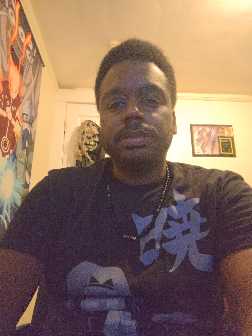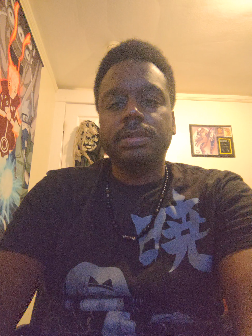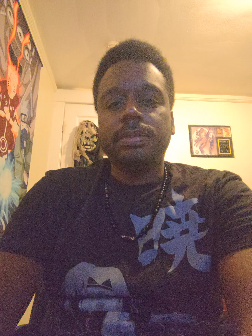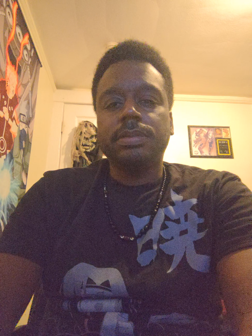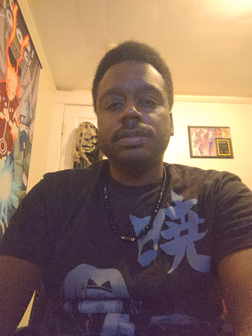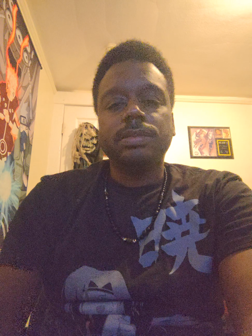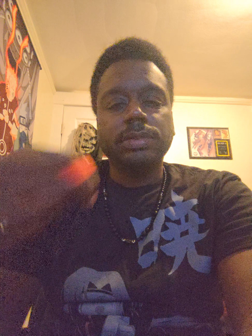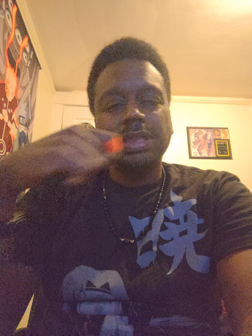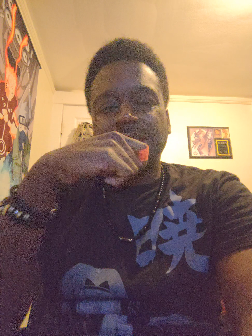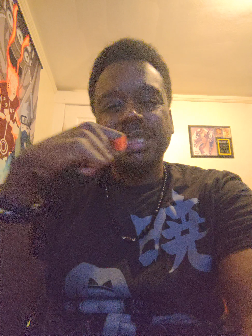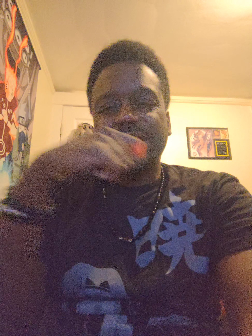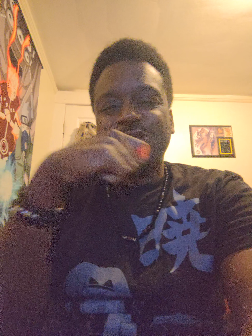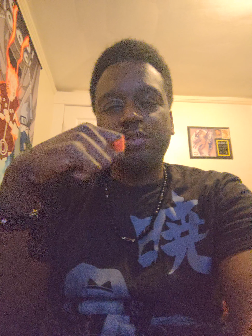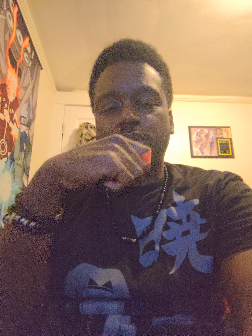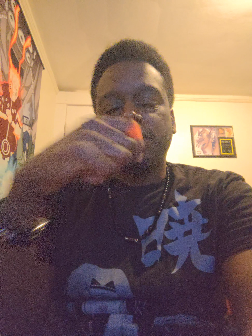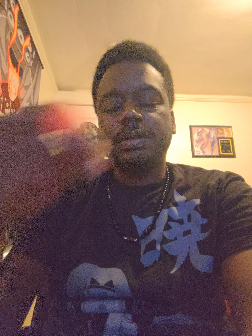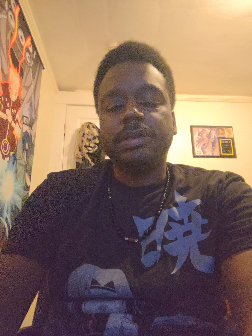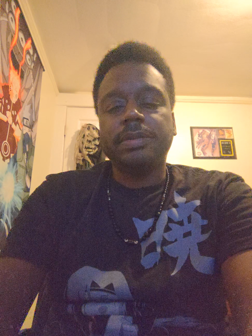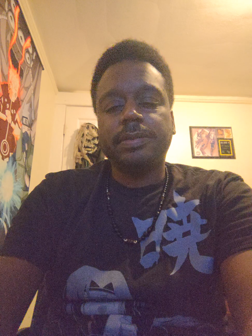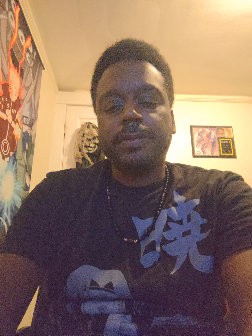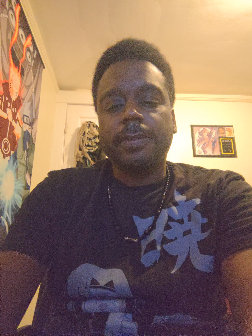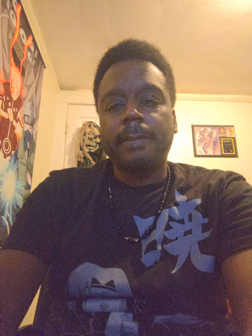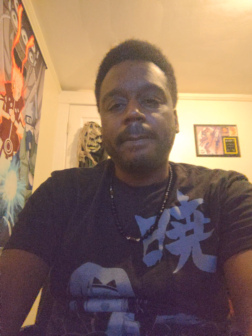toothbrush